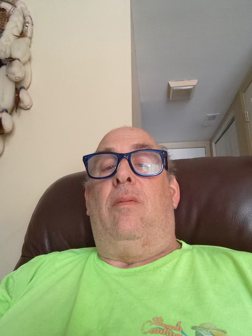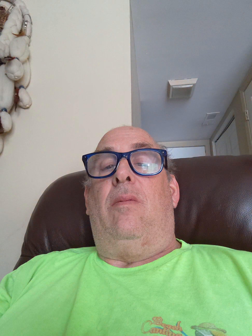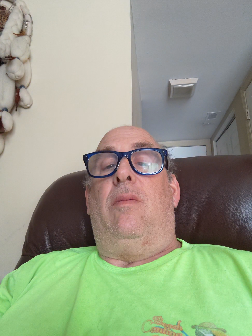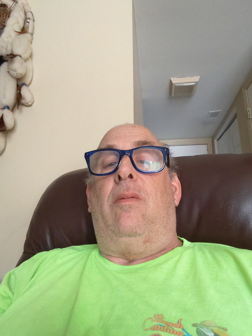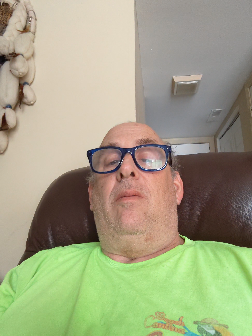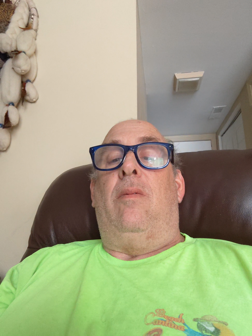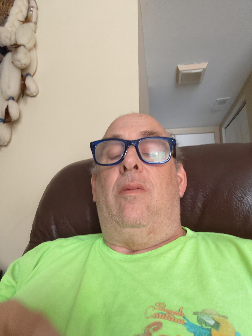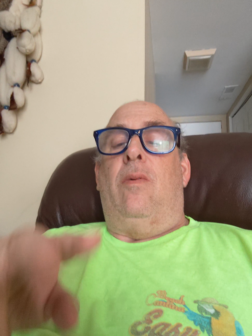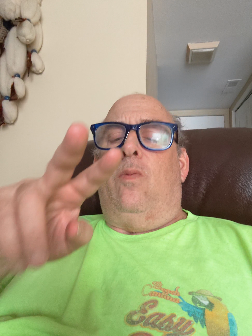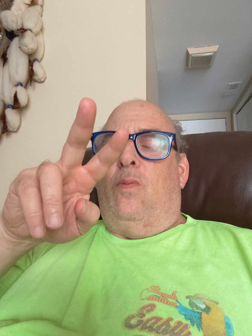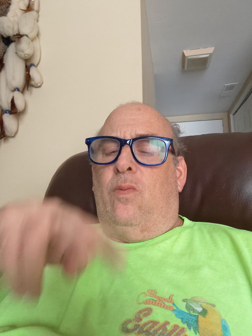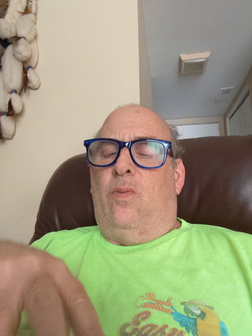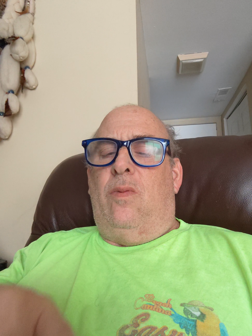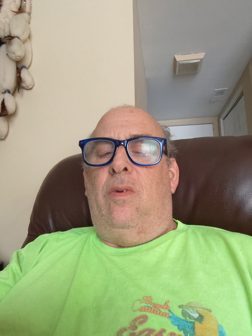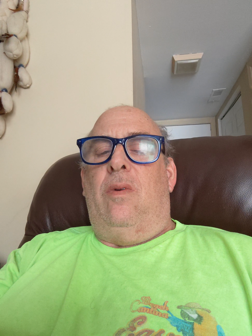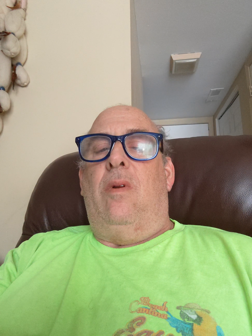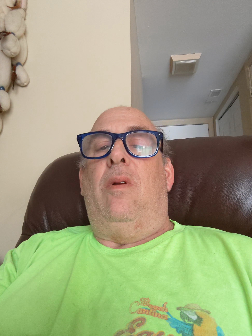read